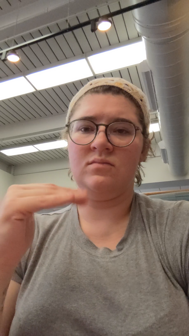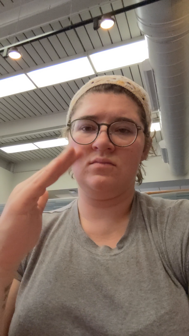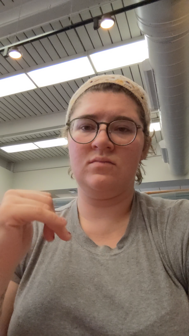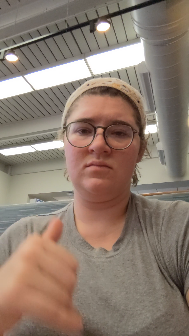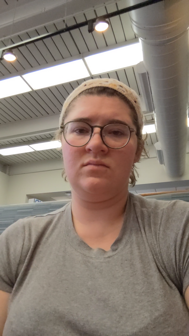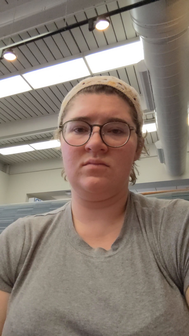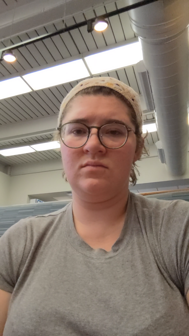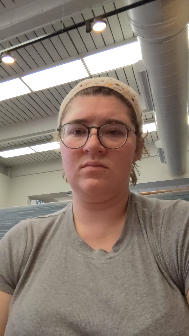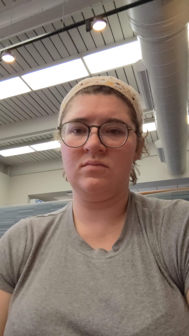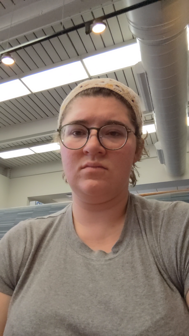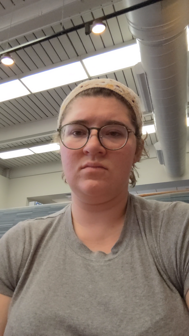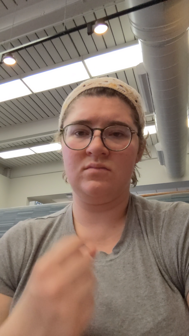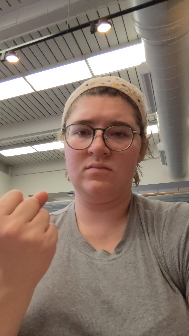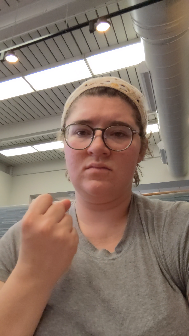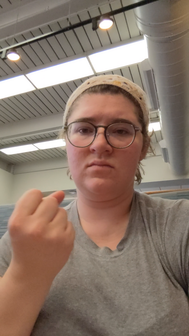hold